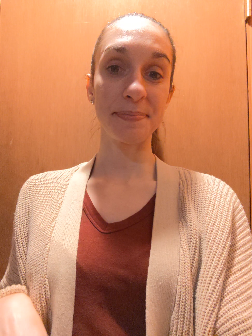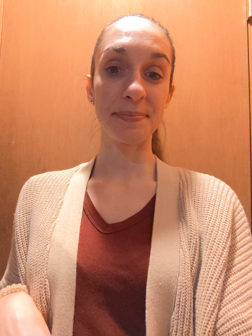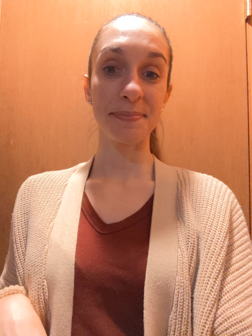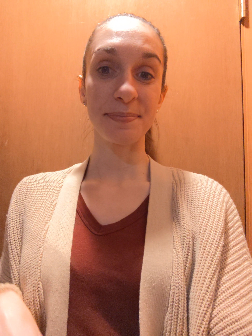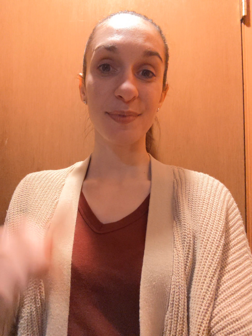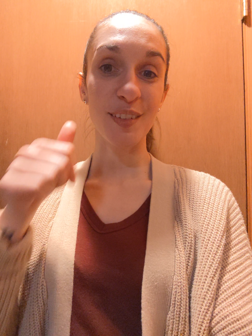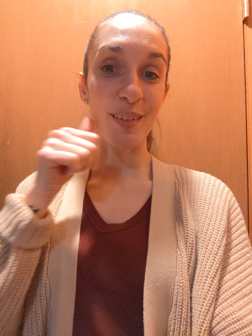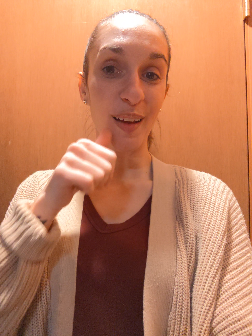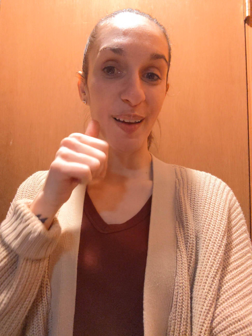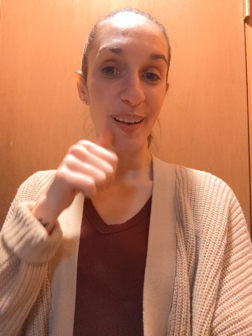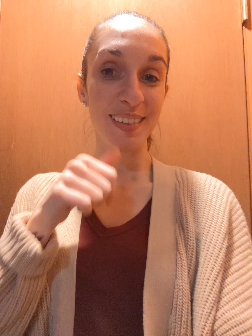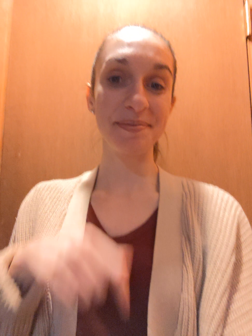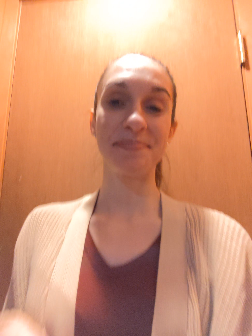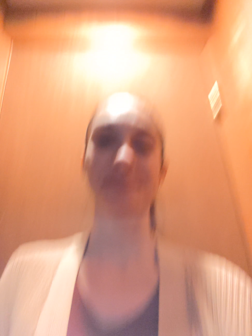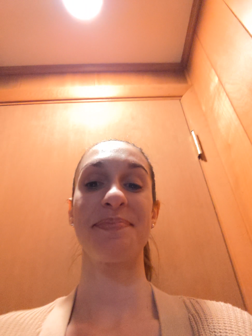girl